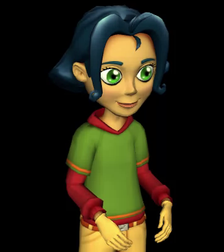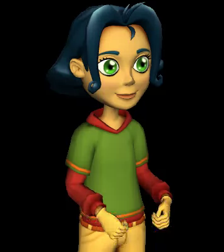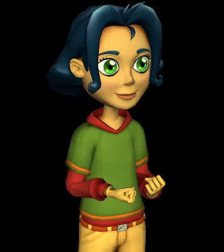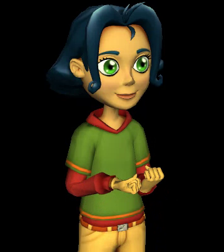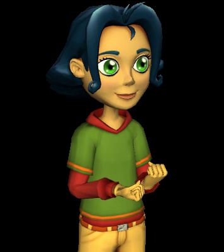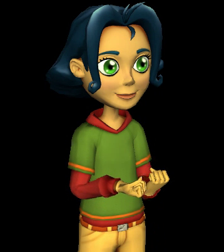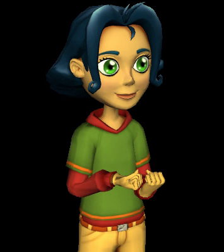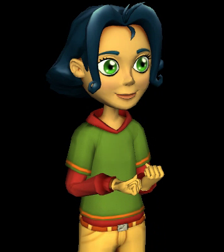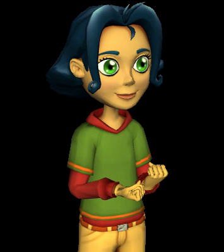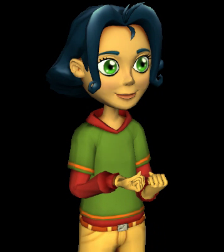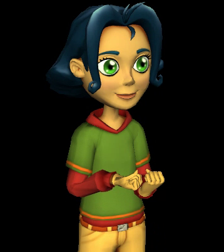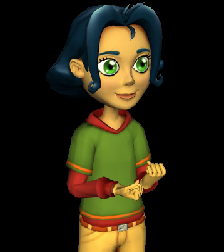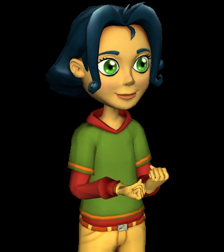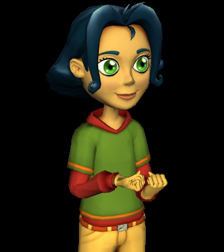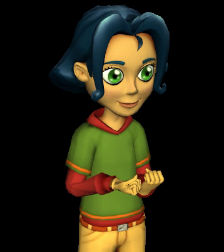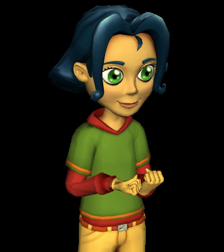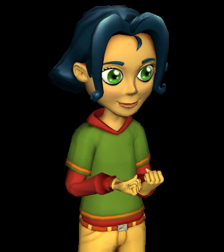يعاني